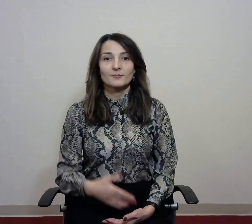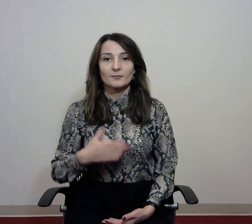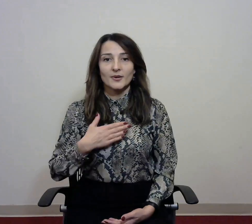mən